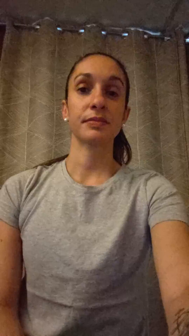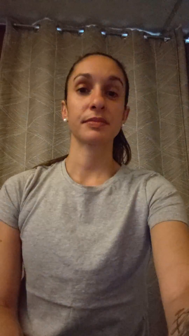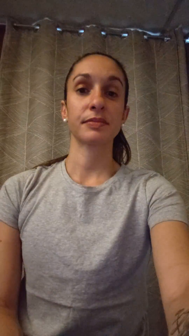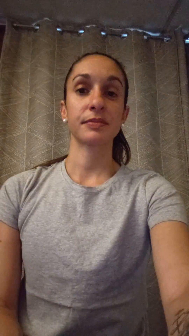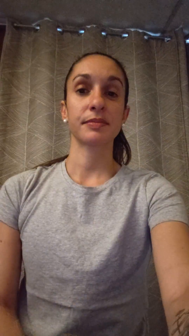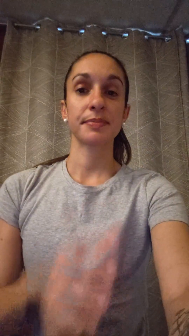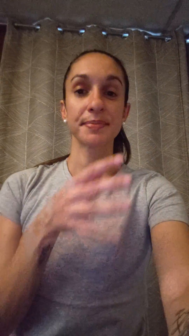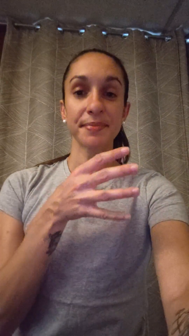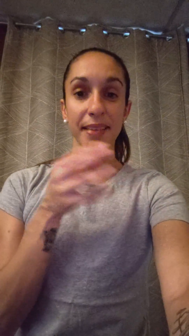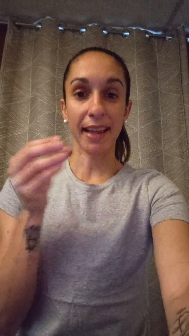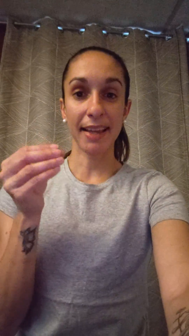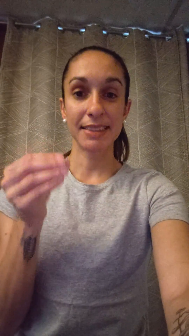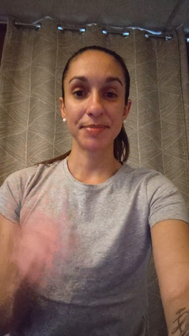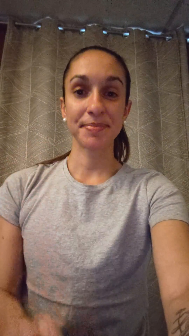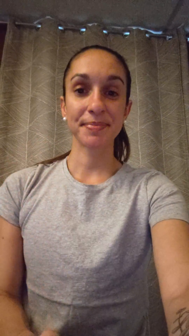and